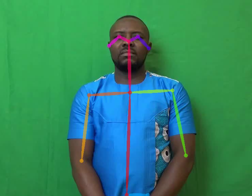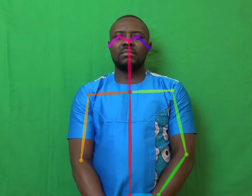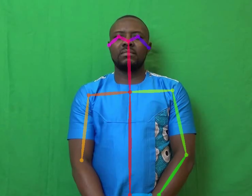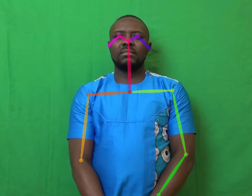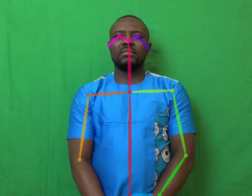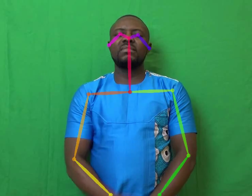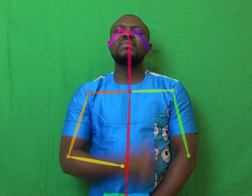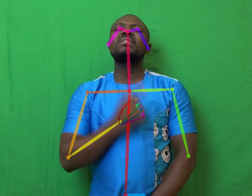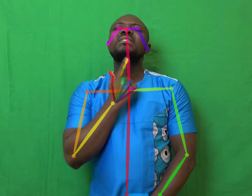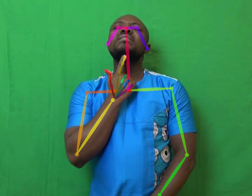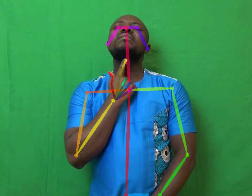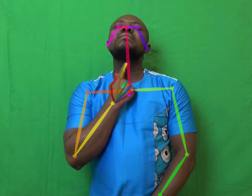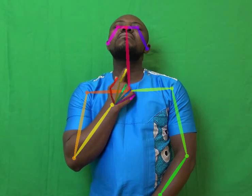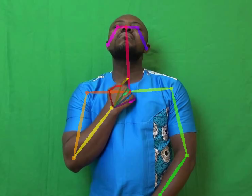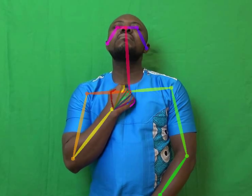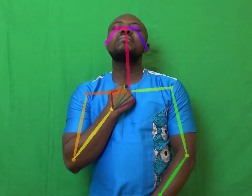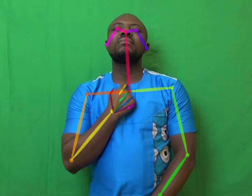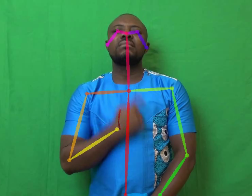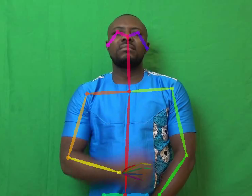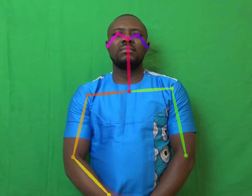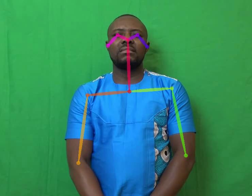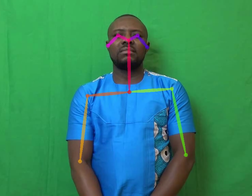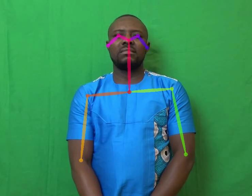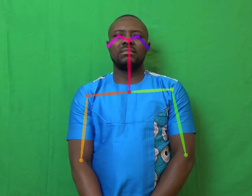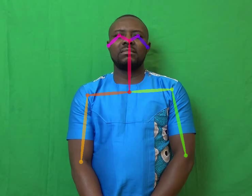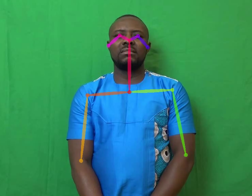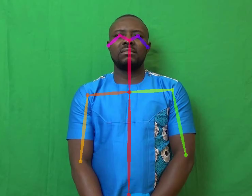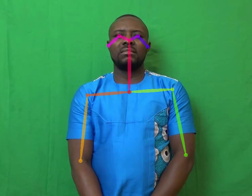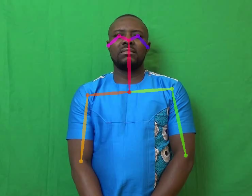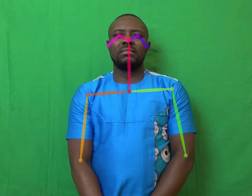thirsty